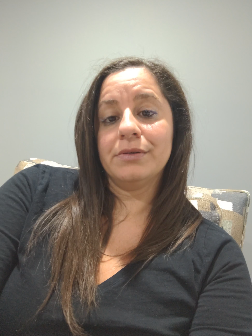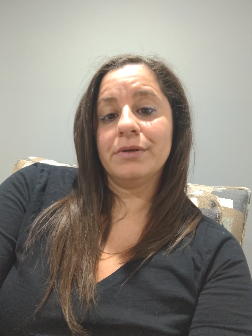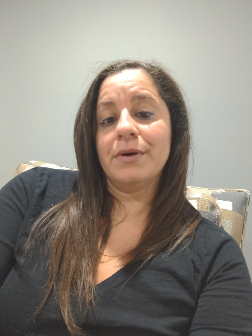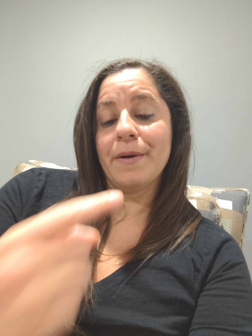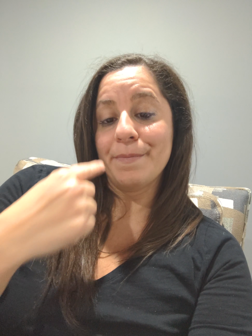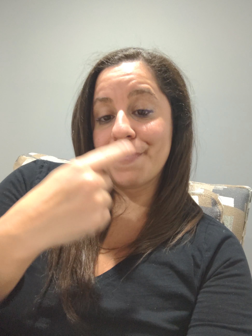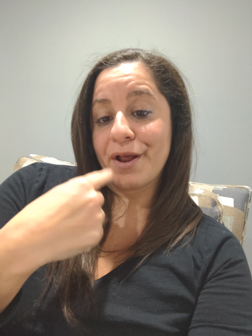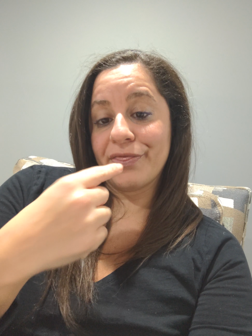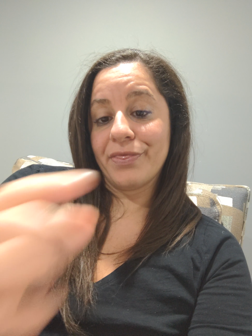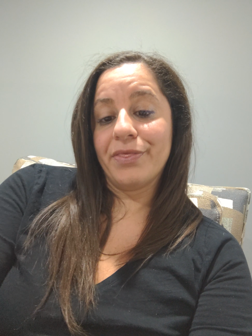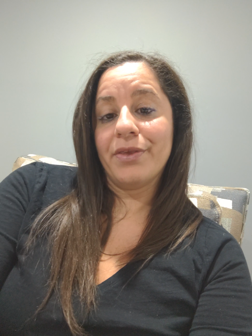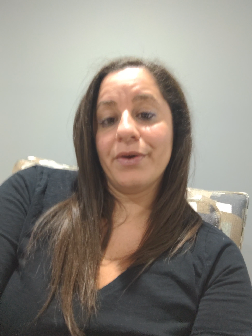mouth